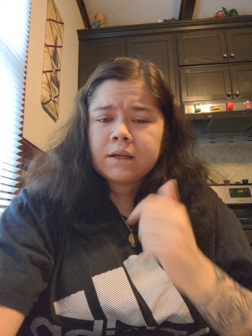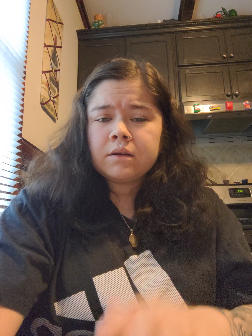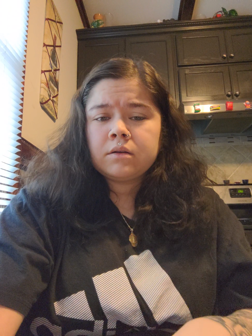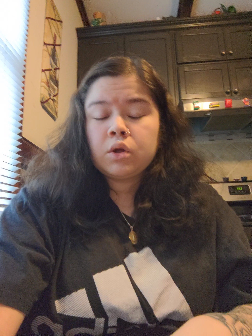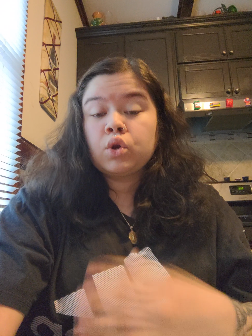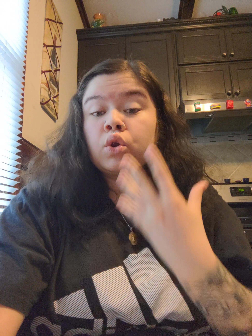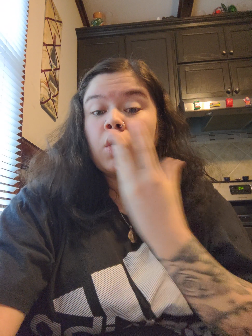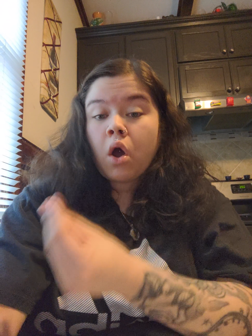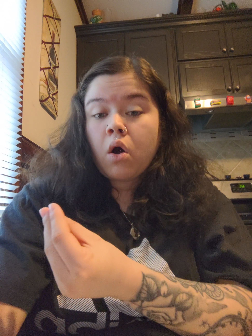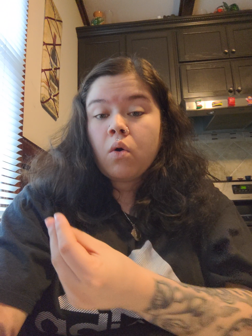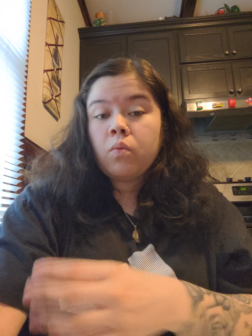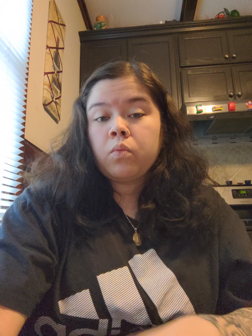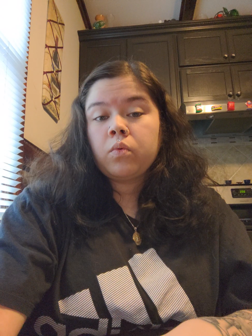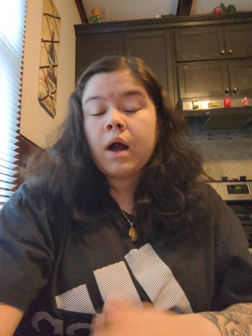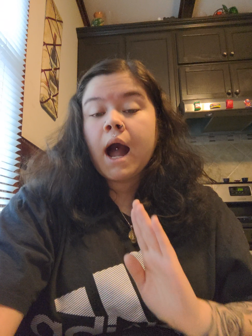go